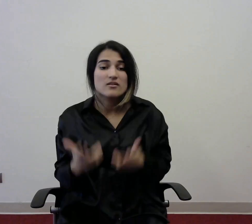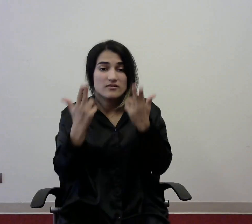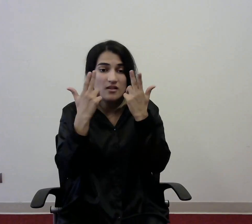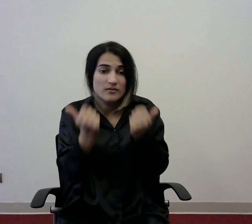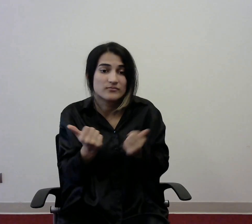bəli